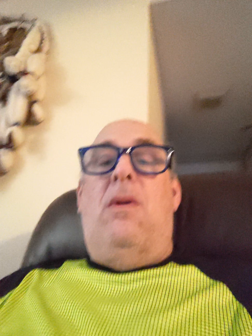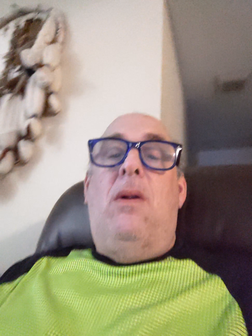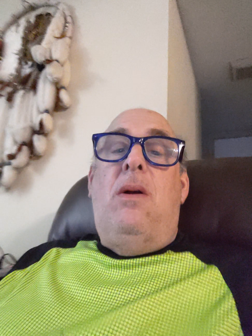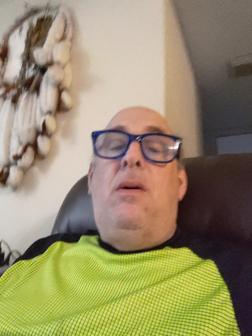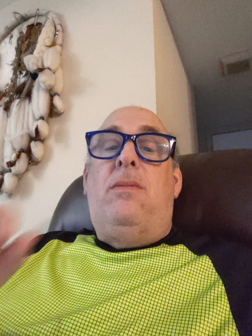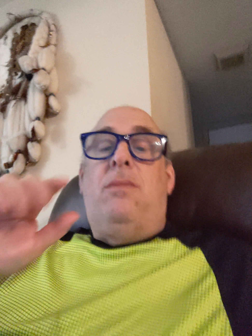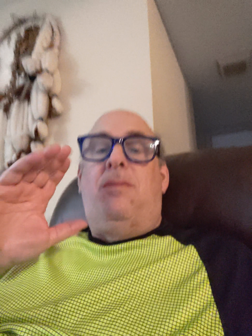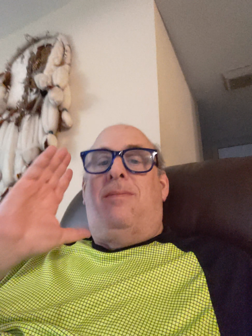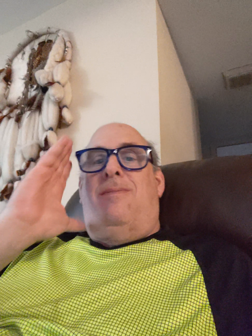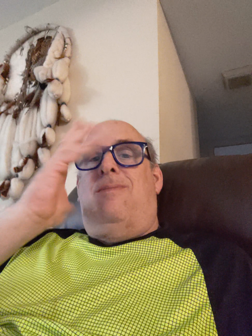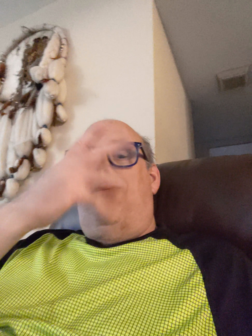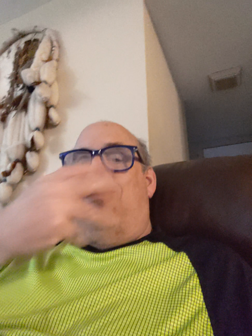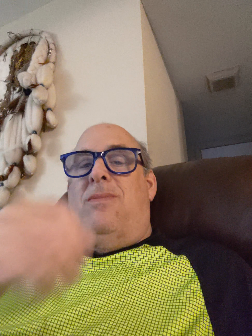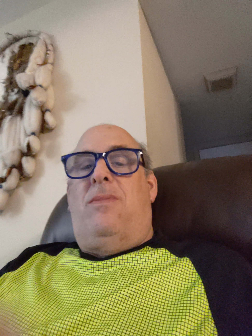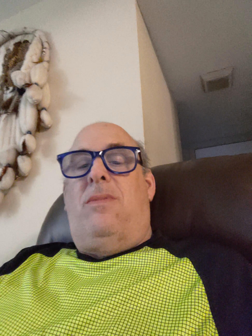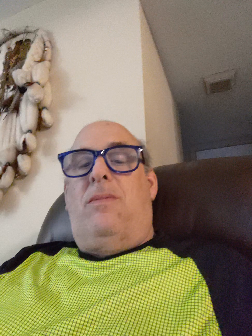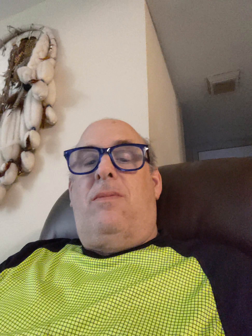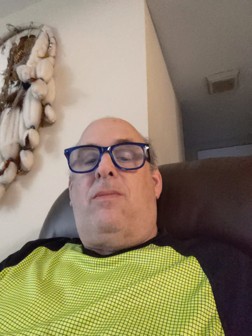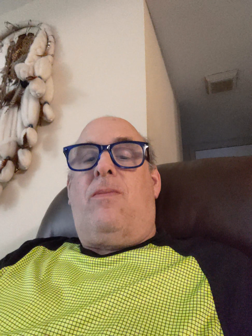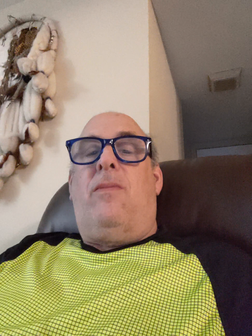pretty